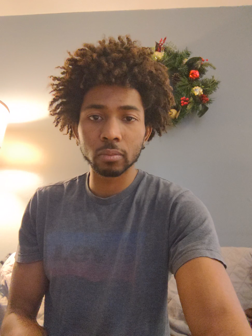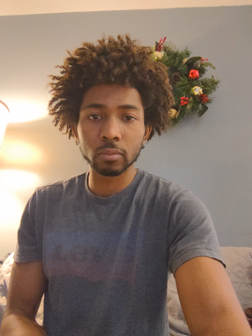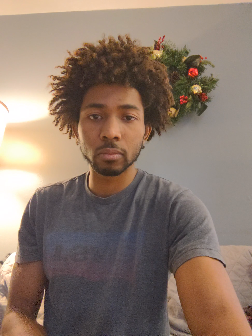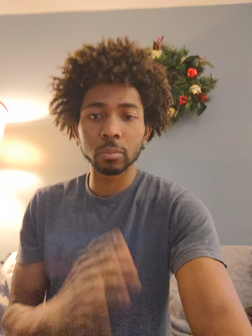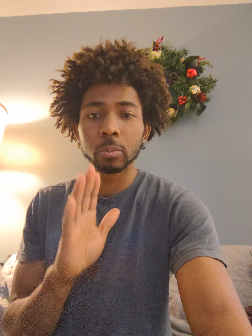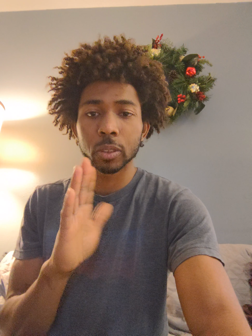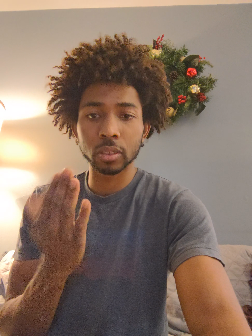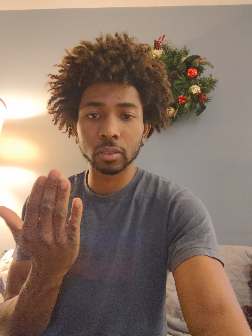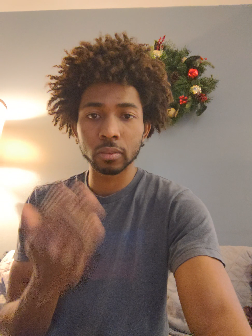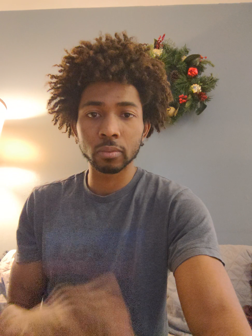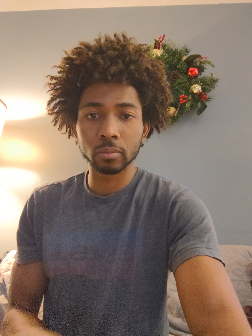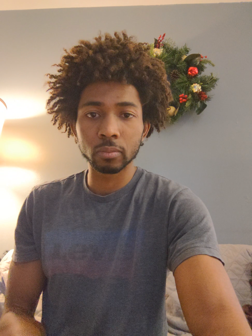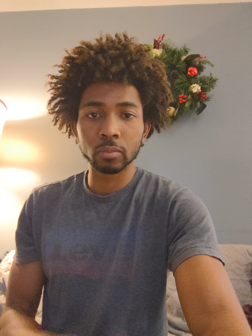book